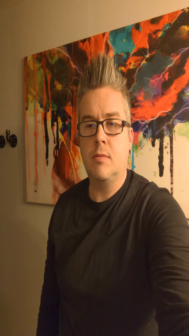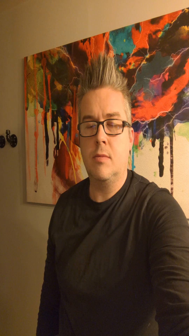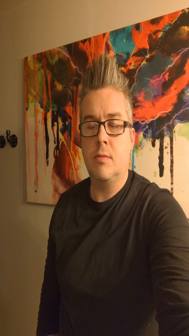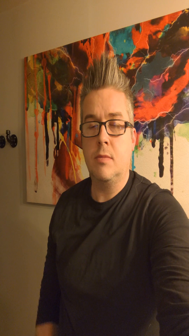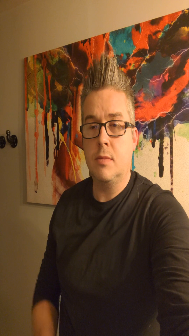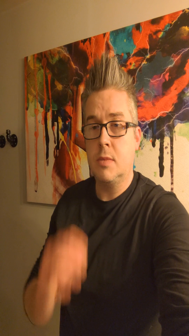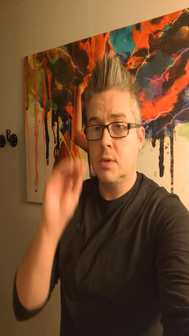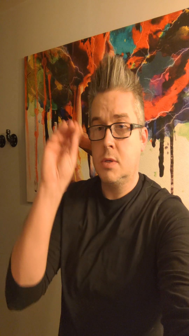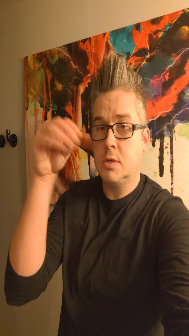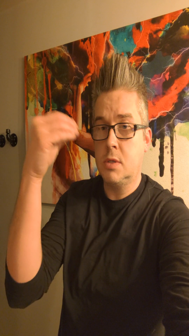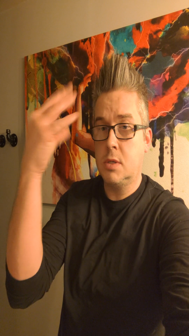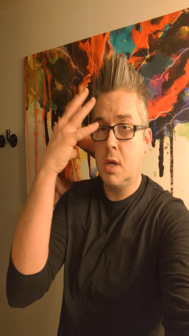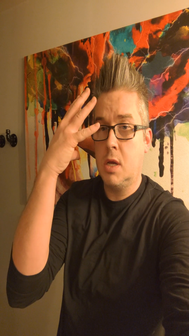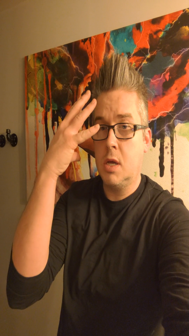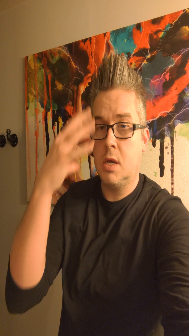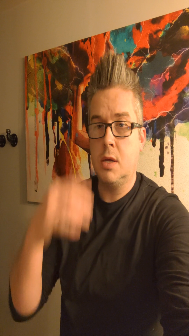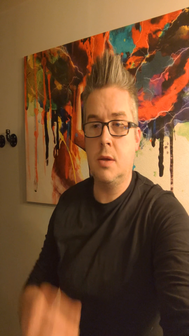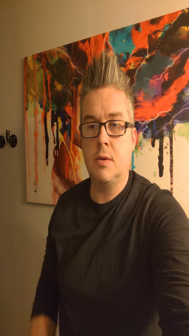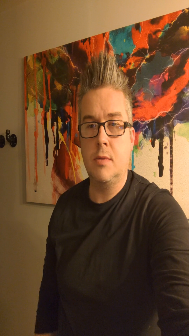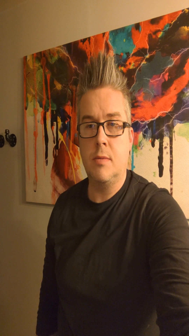sun